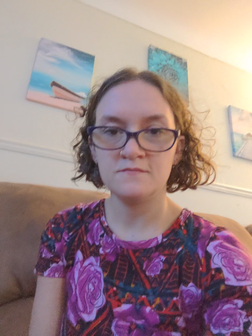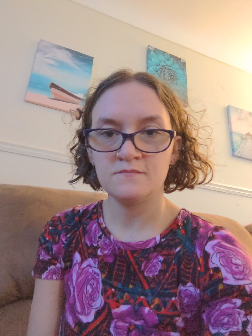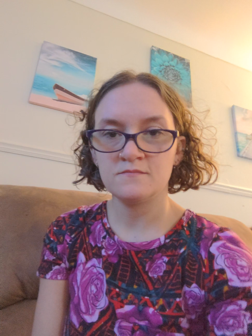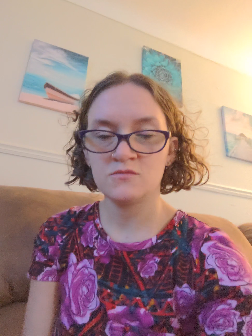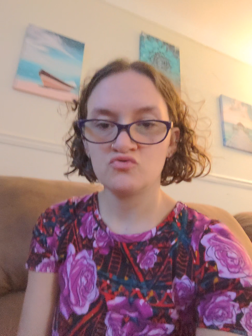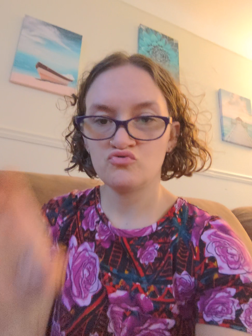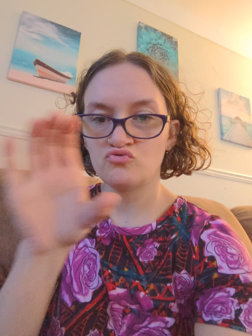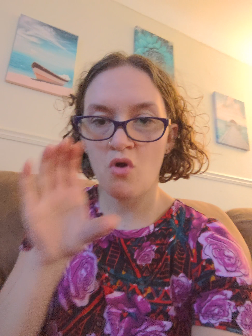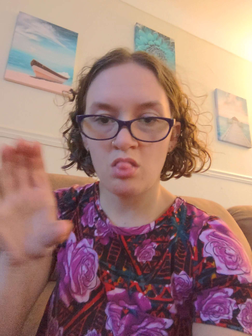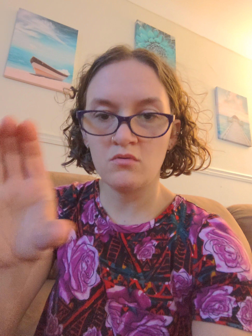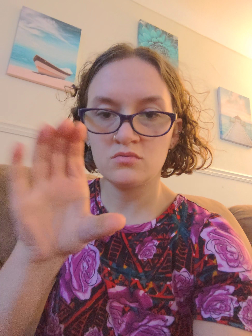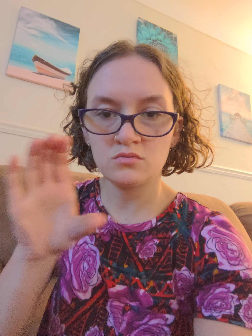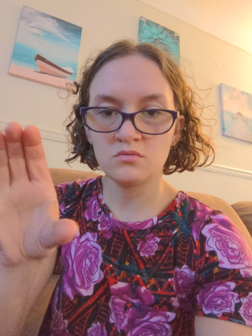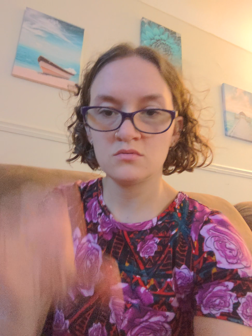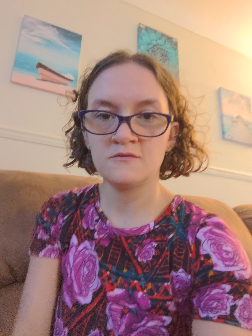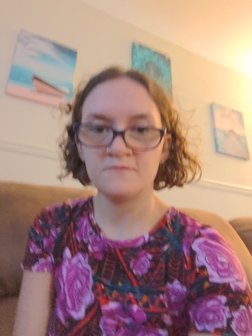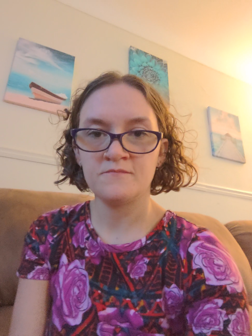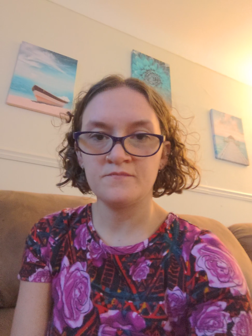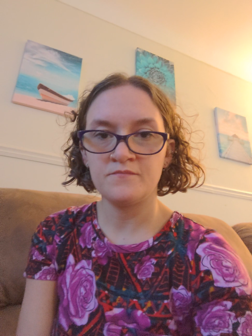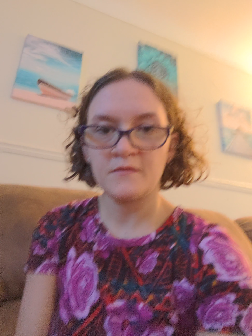chocolate